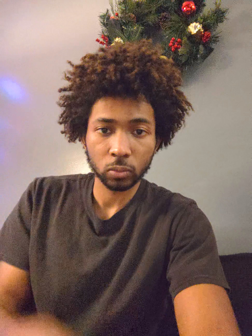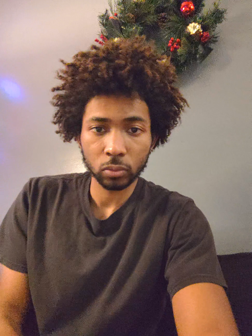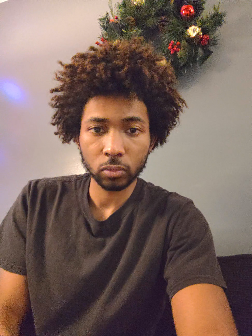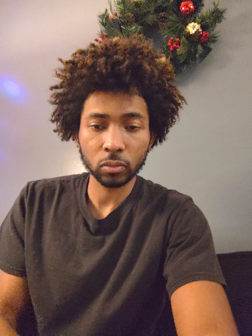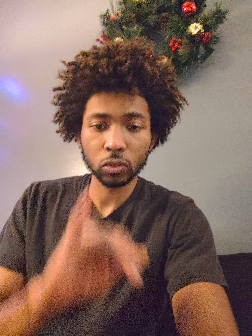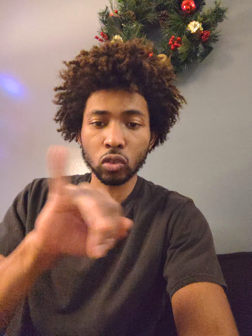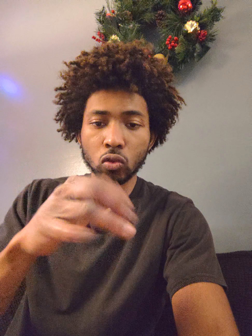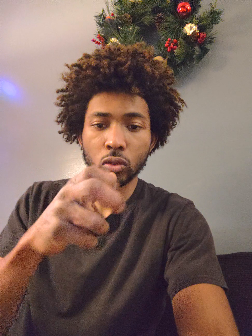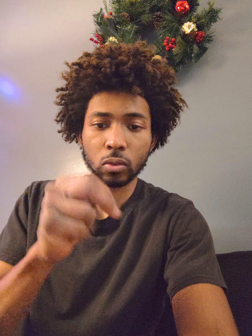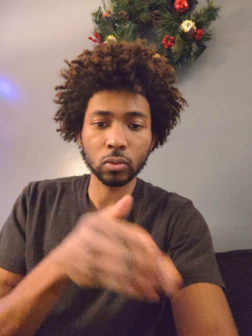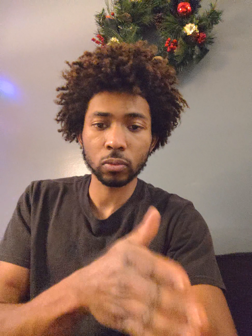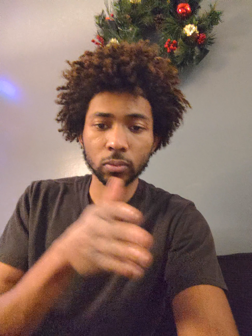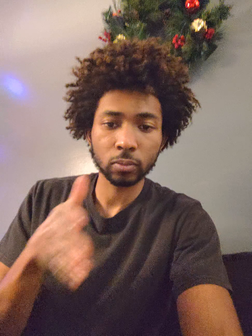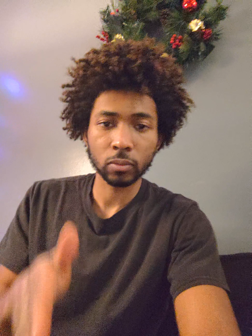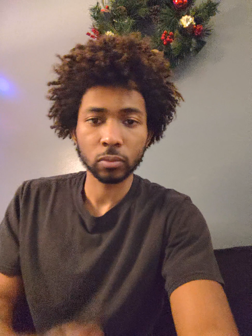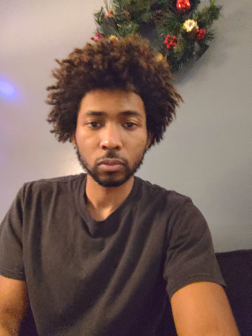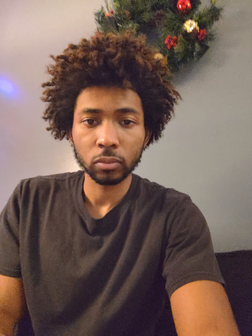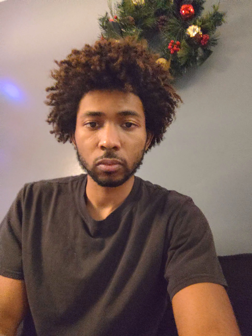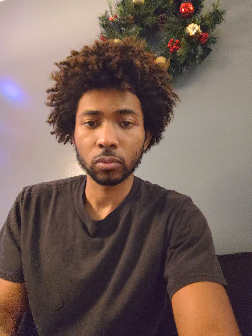jeans